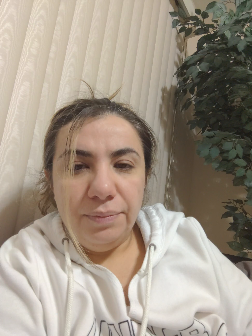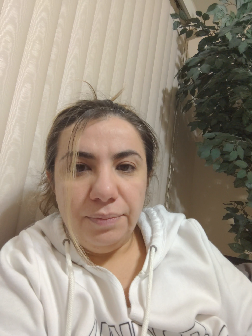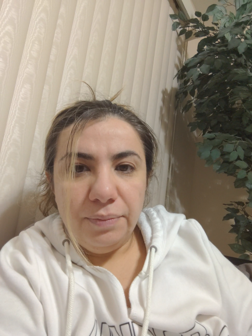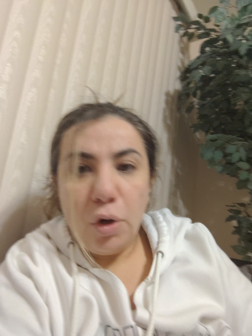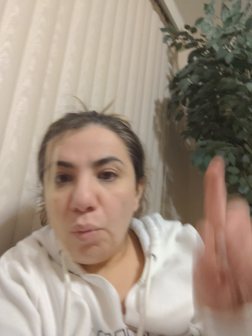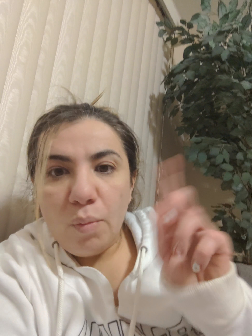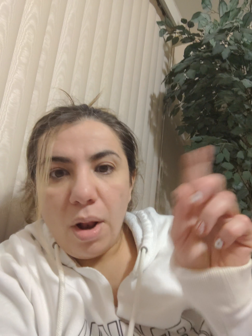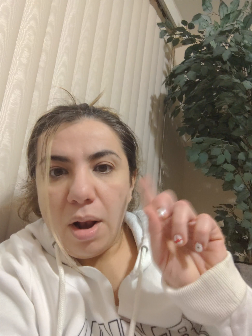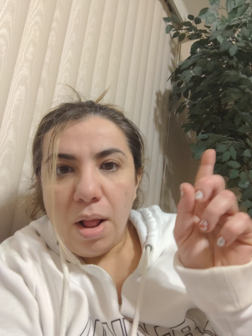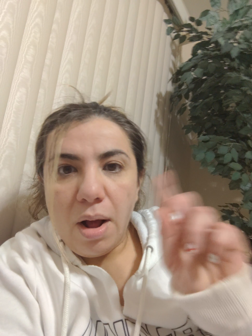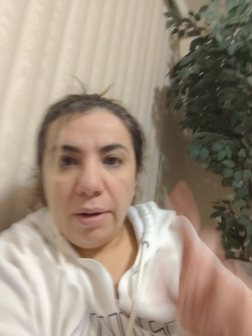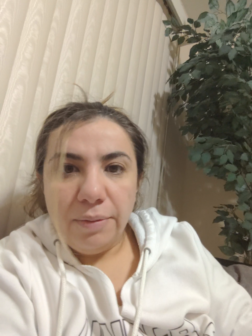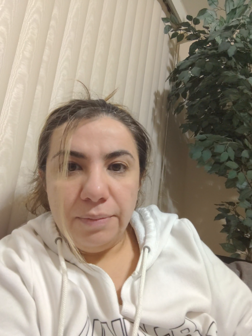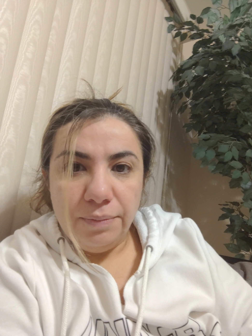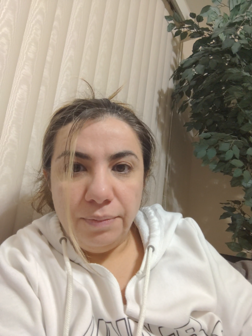where